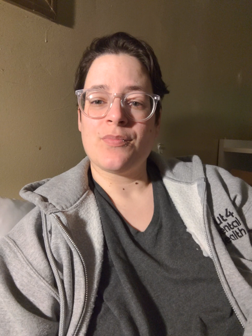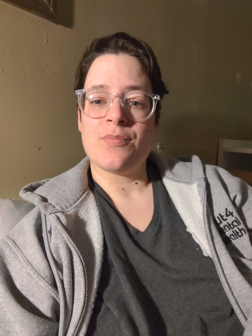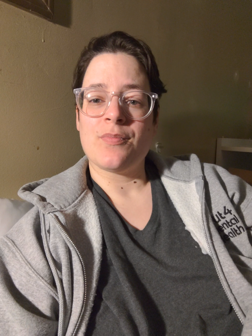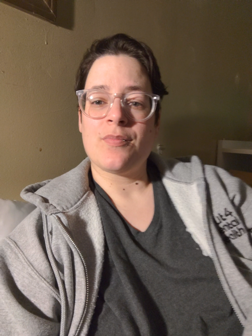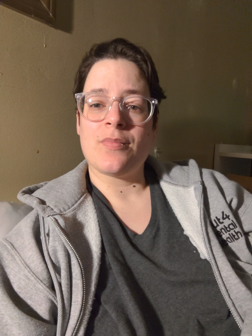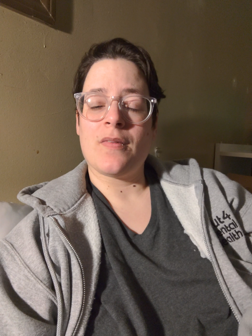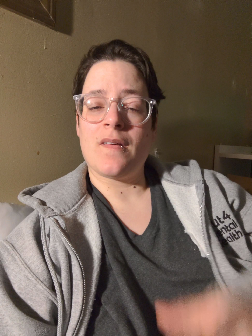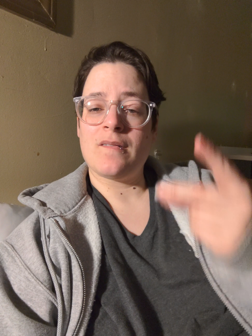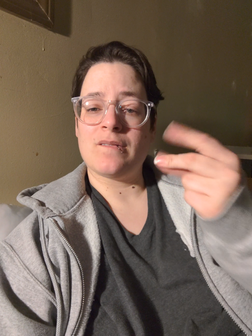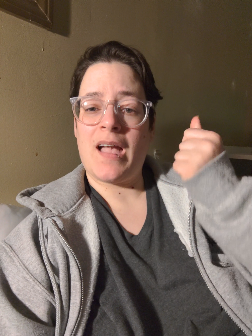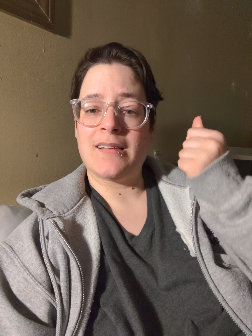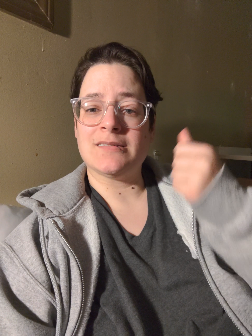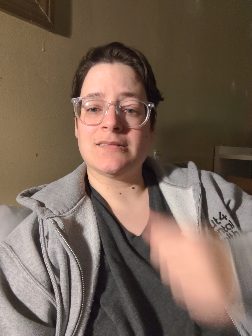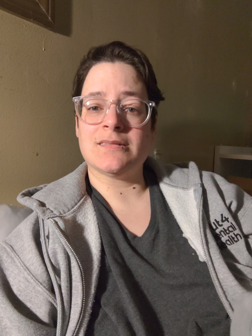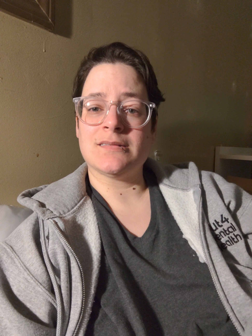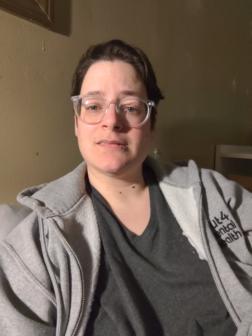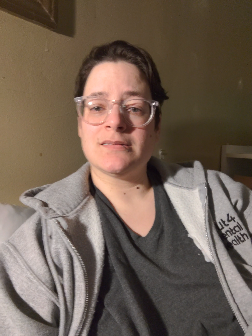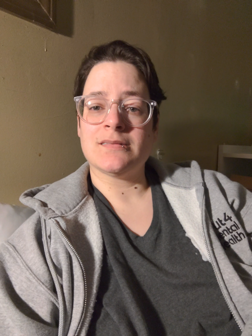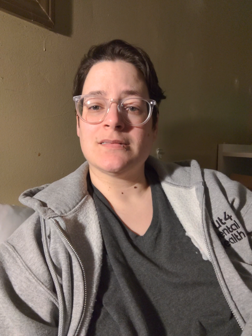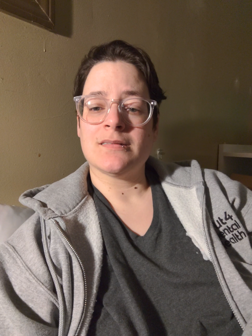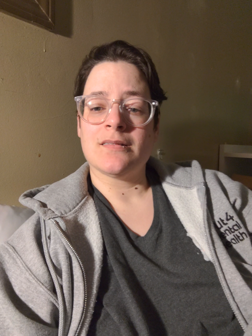fast